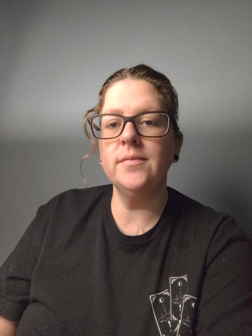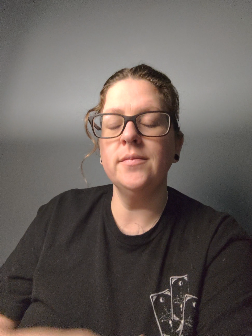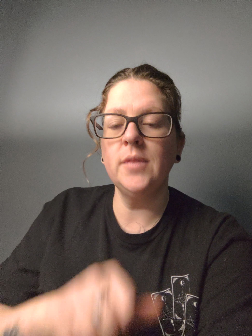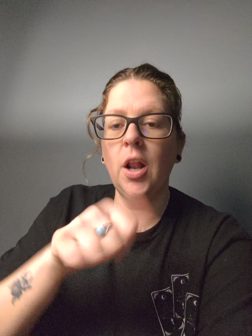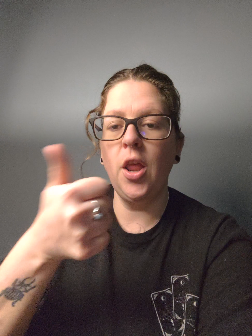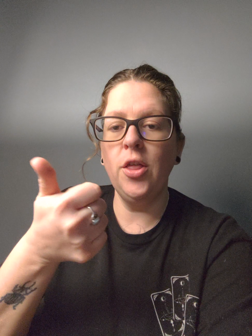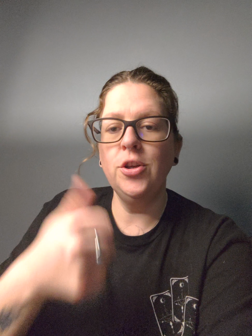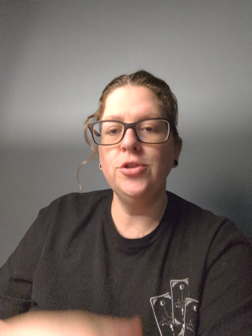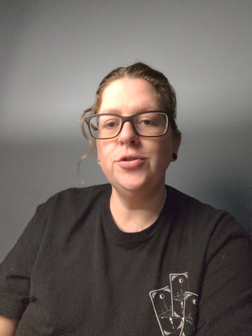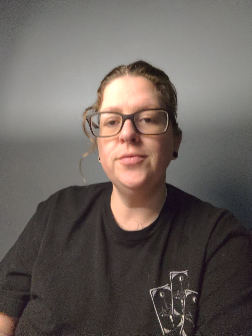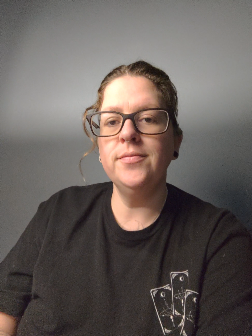another